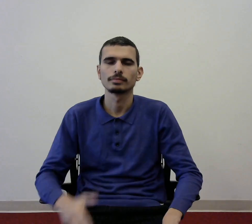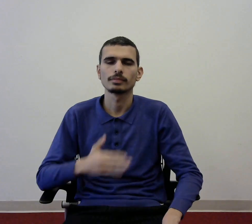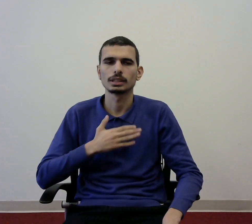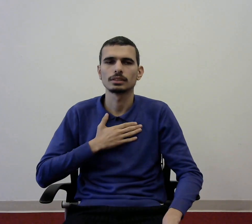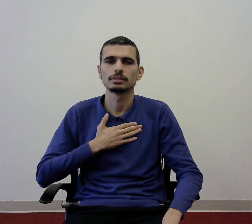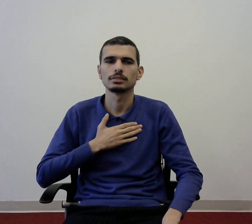mən